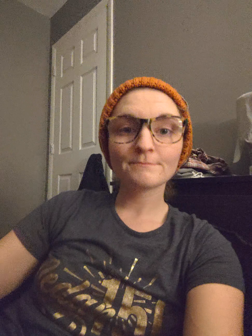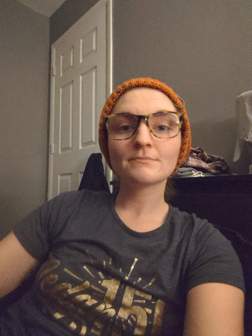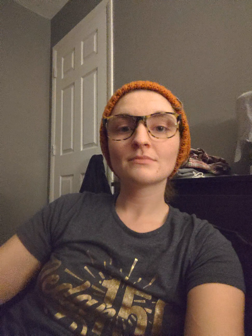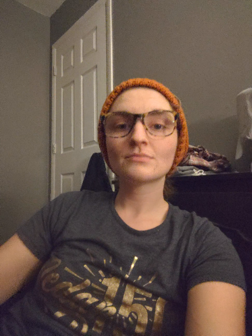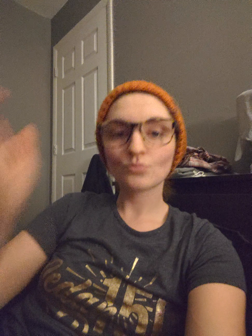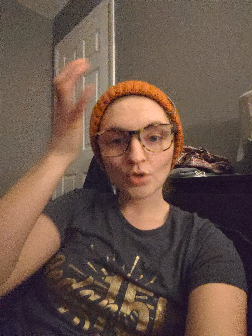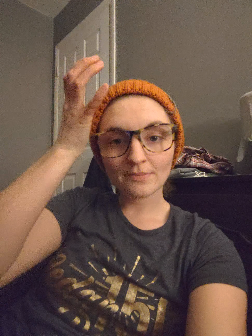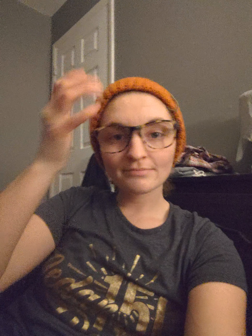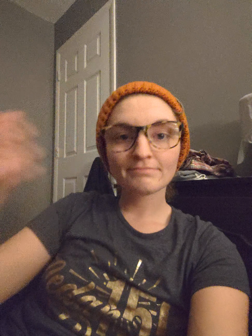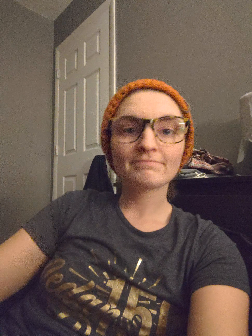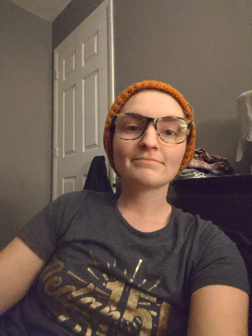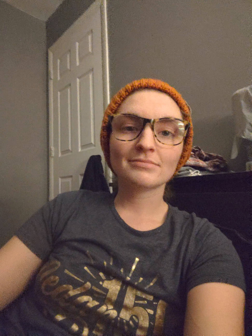garbage